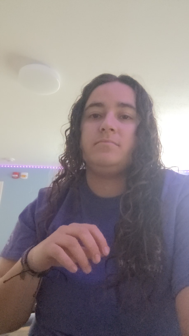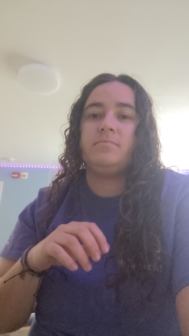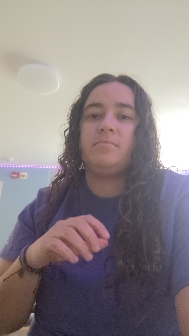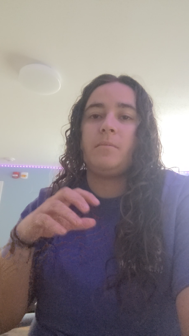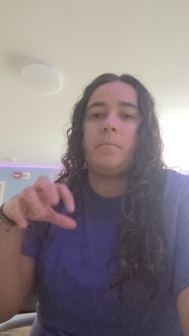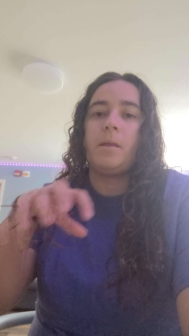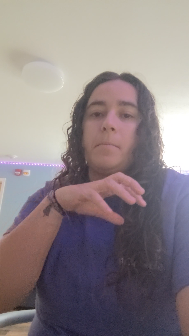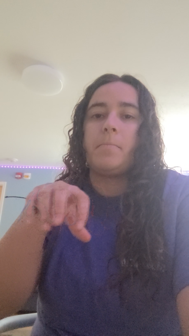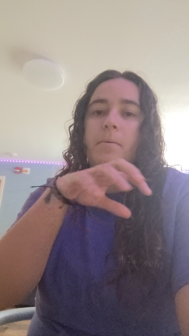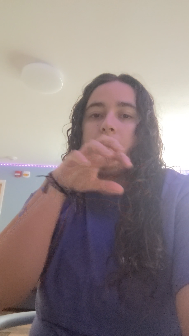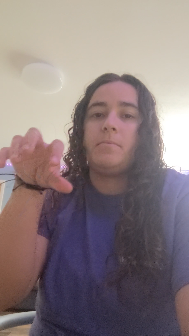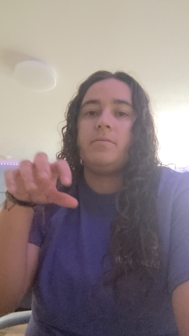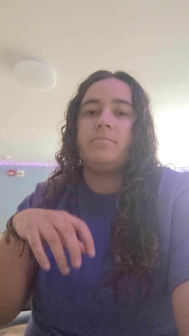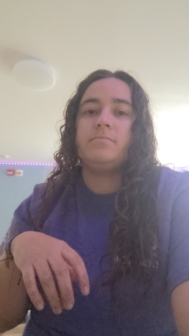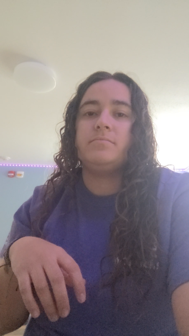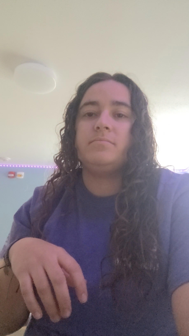block